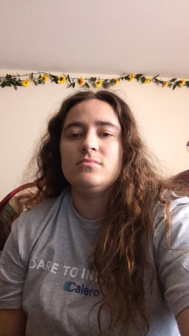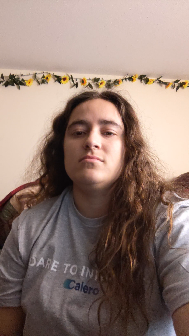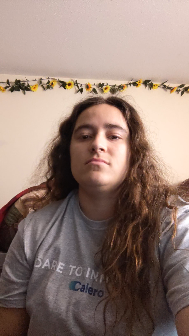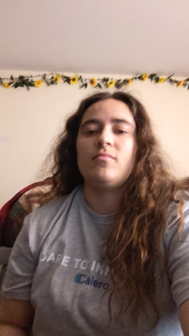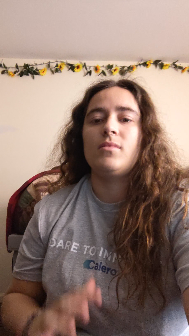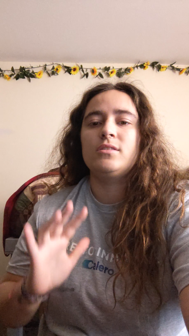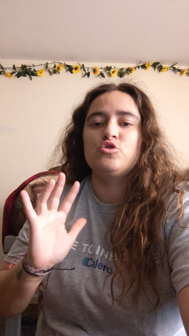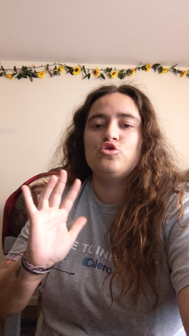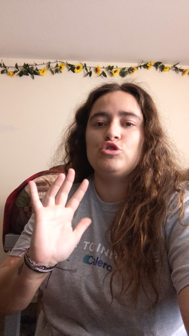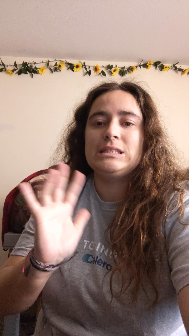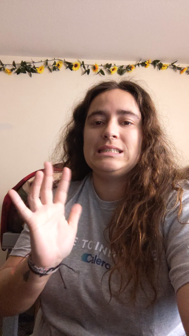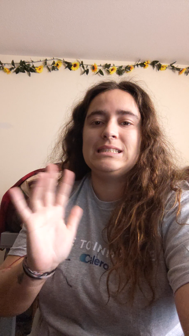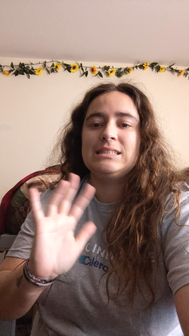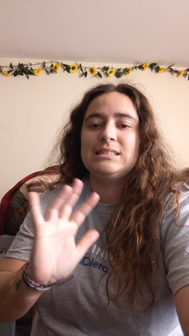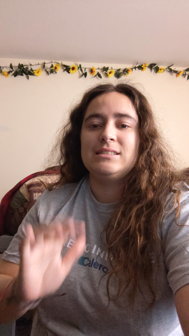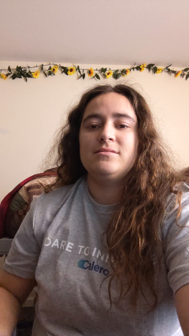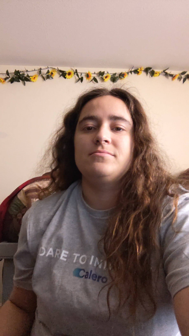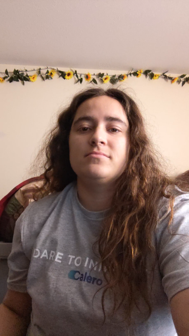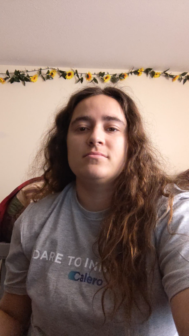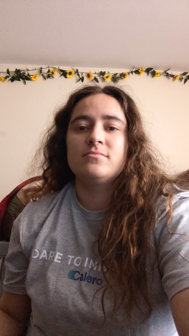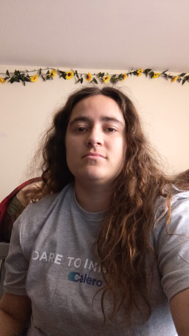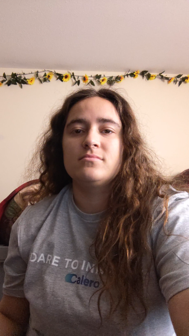cheese